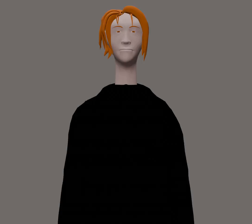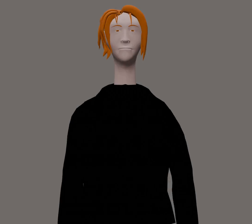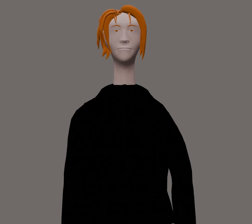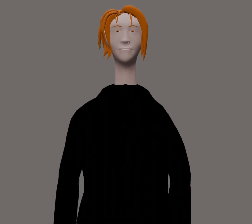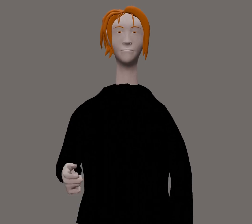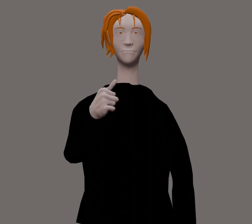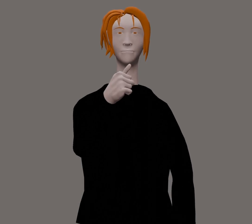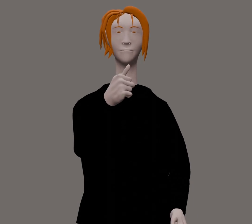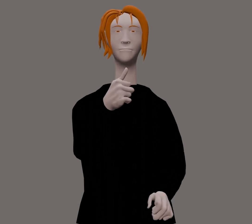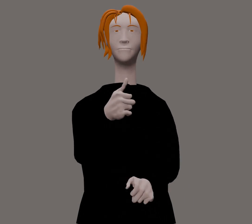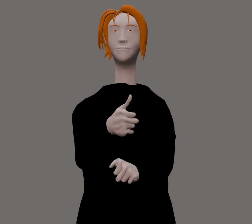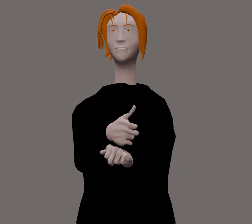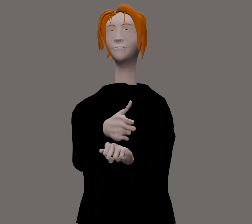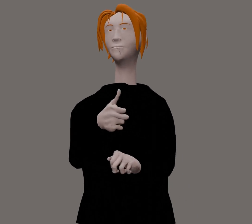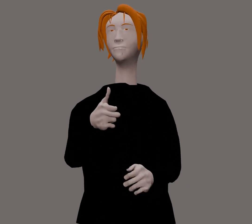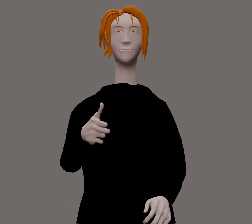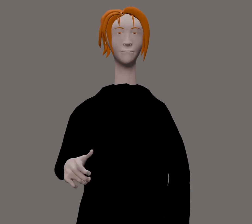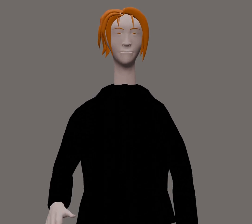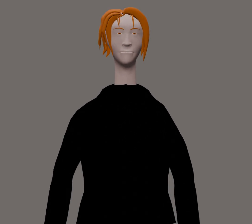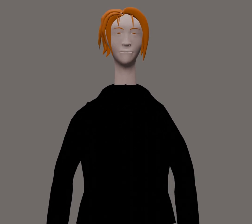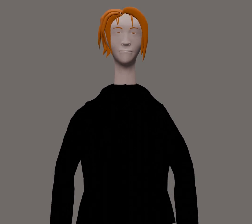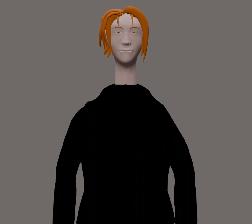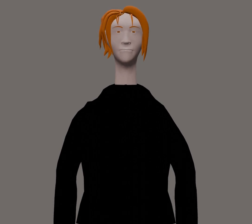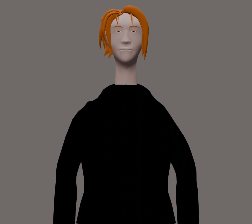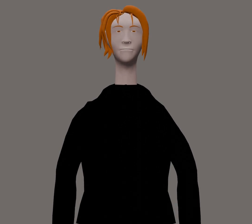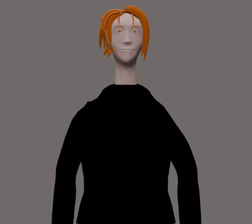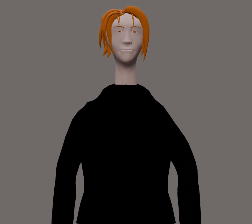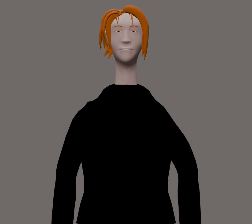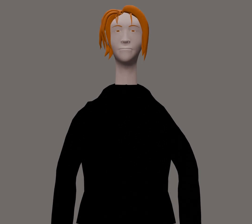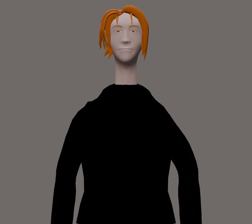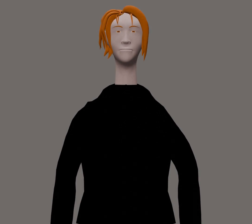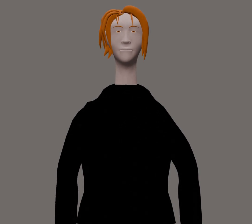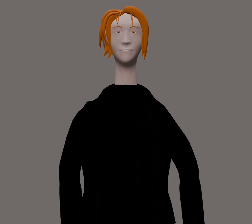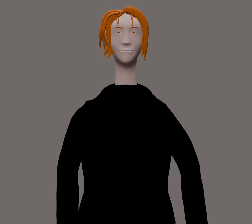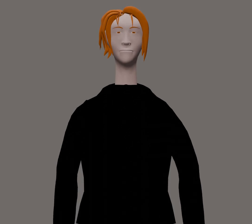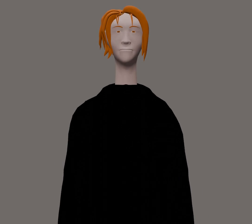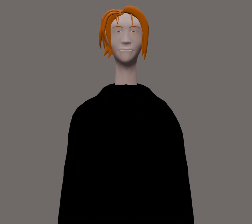Boost